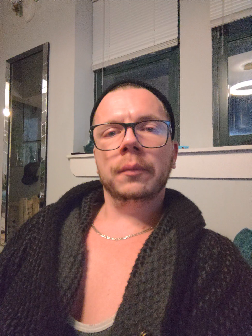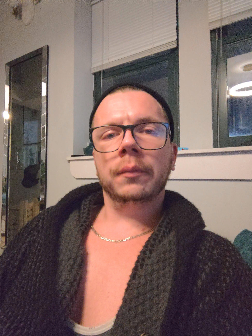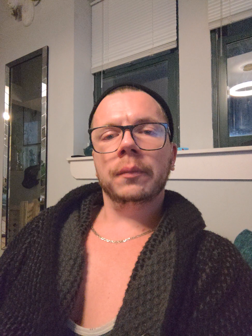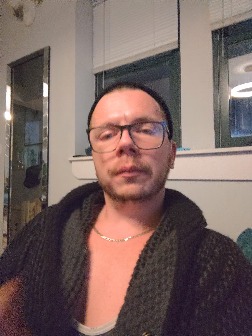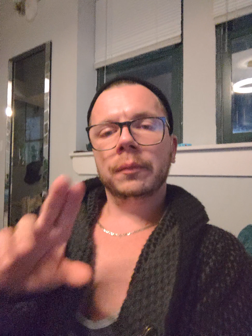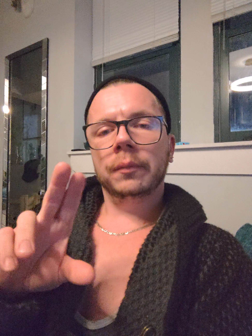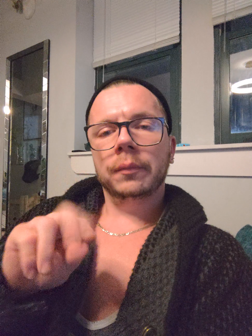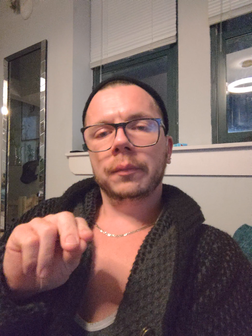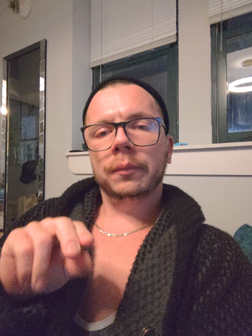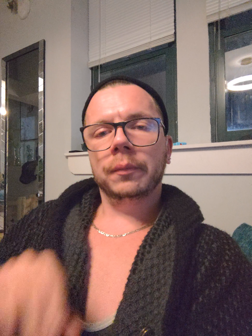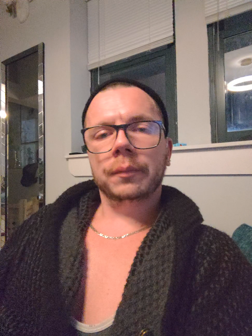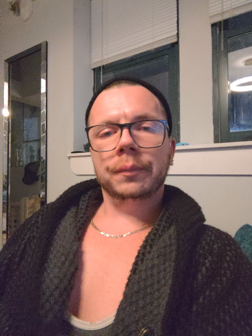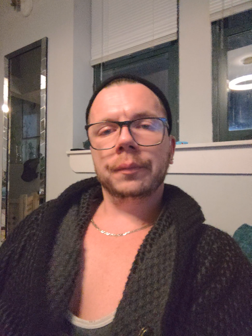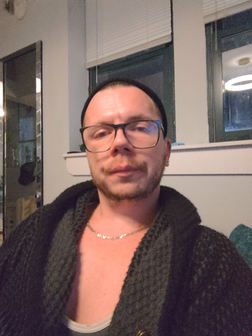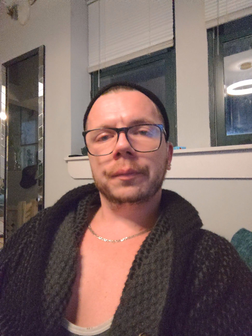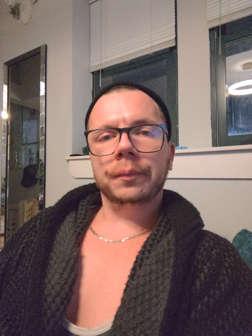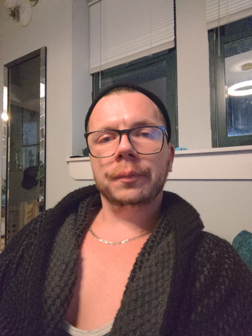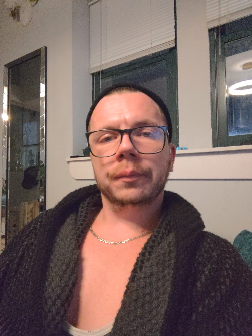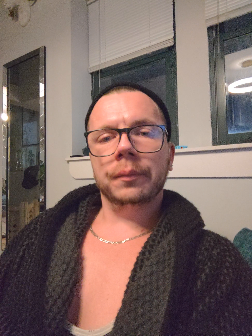no